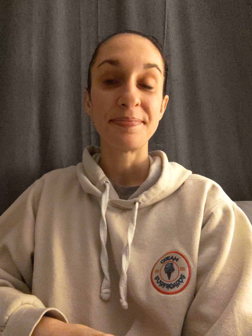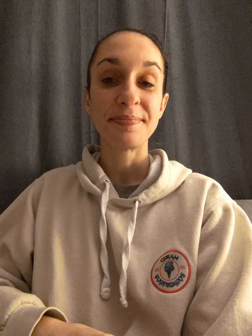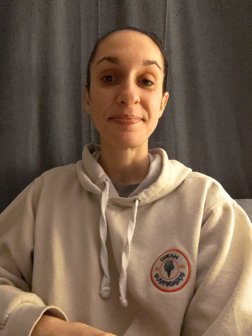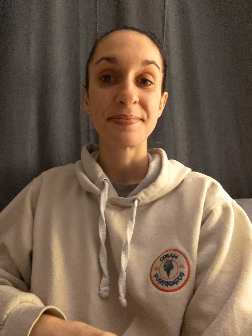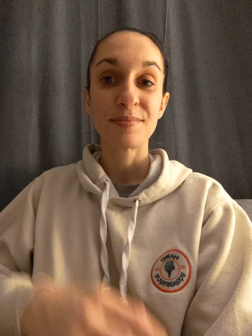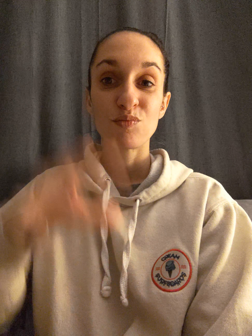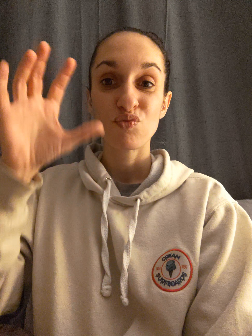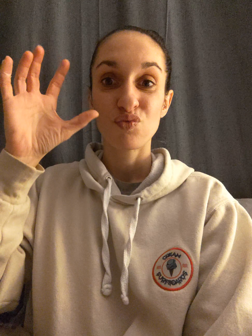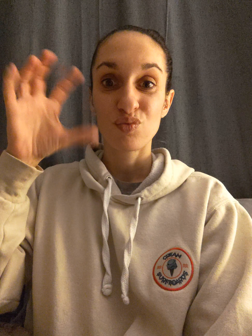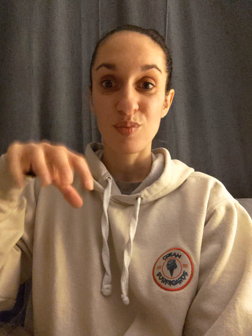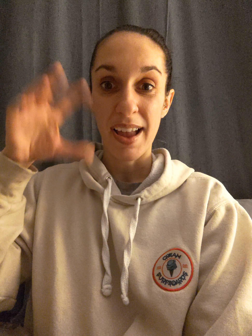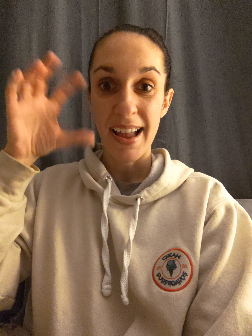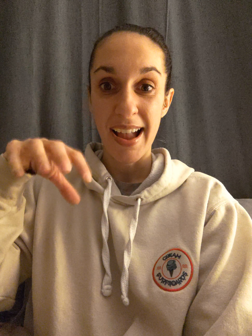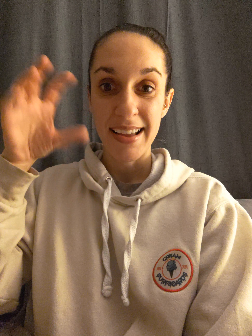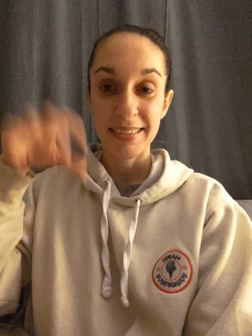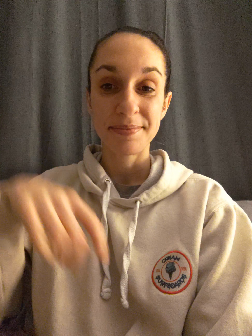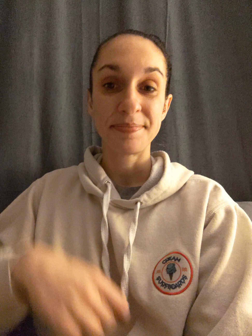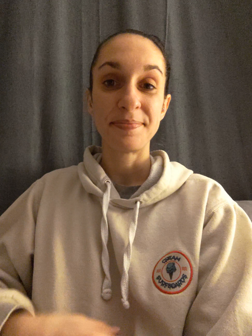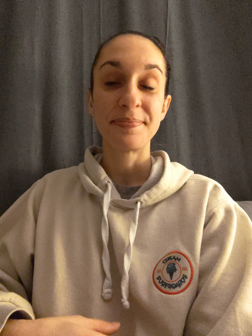rain